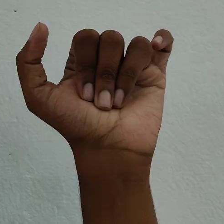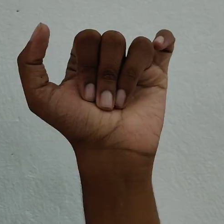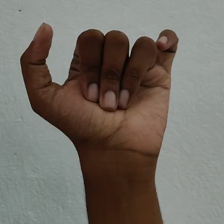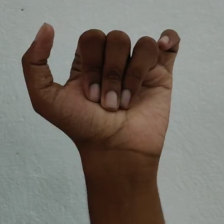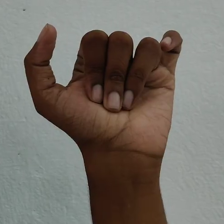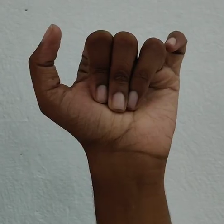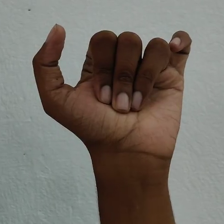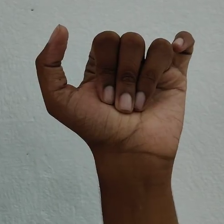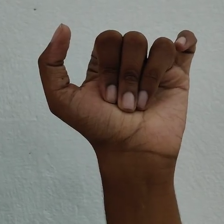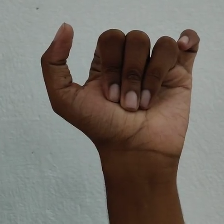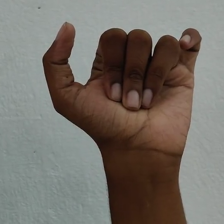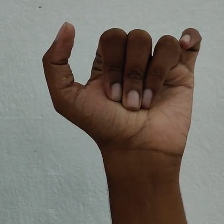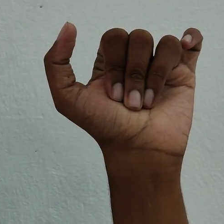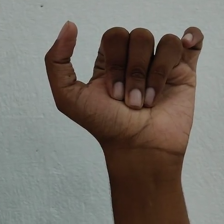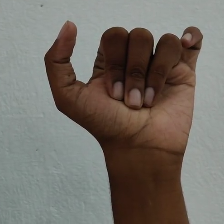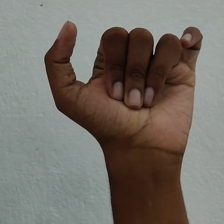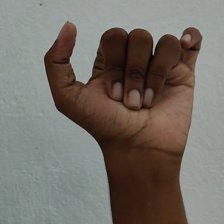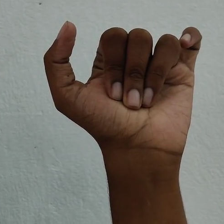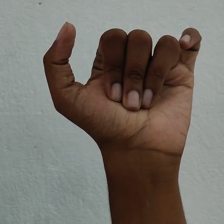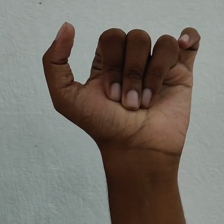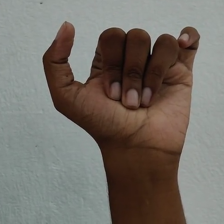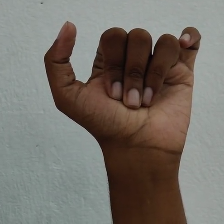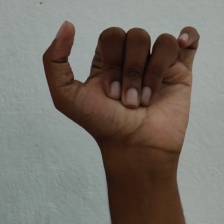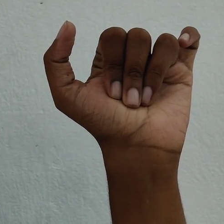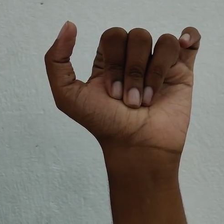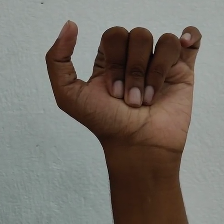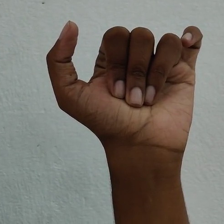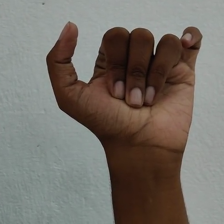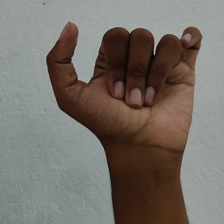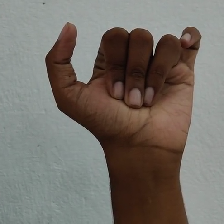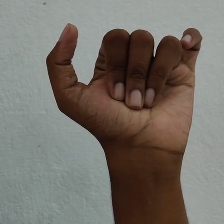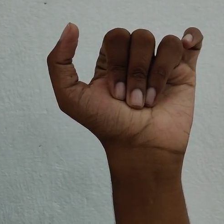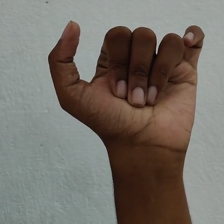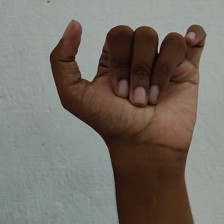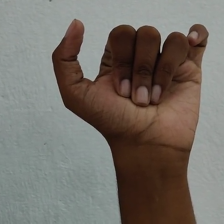ഋ